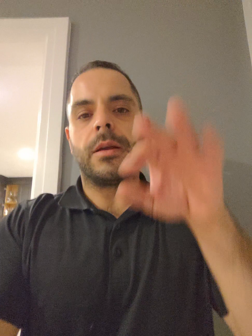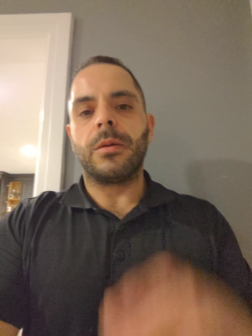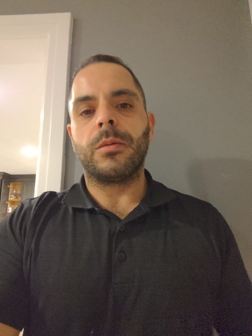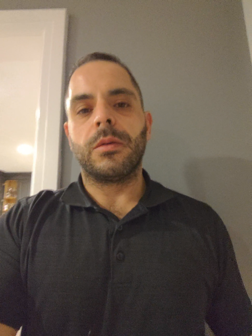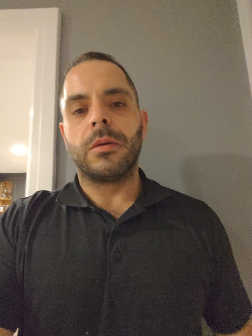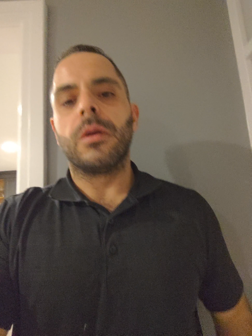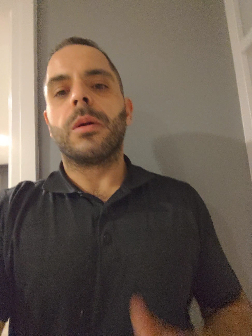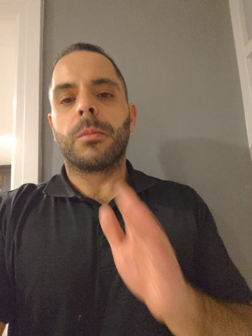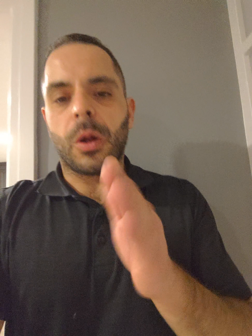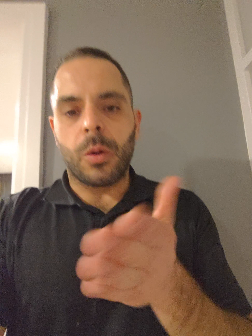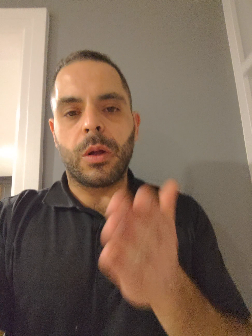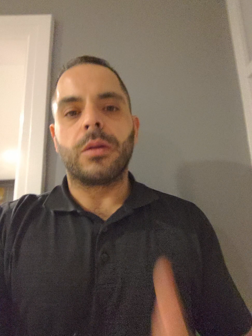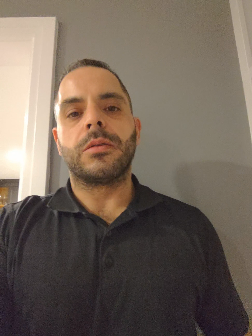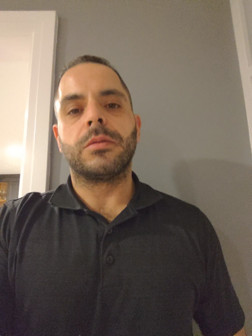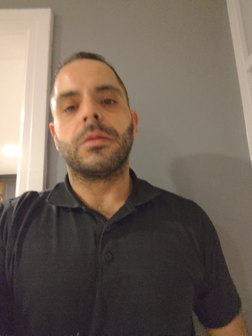book